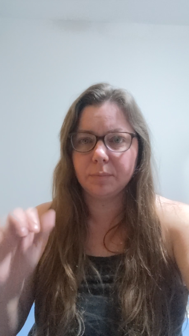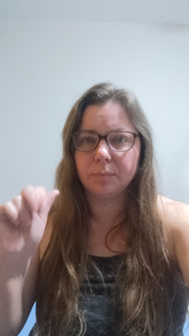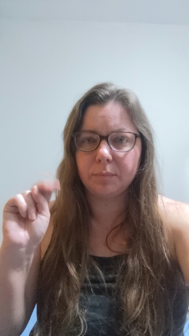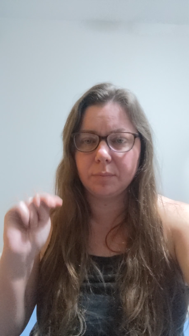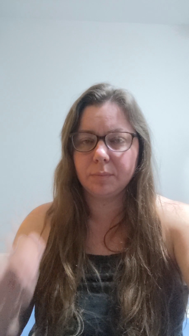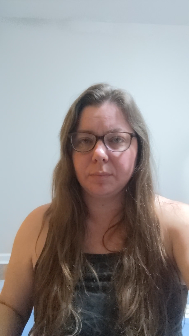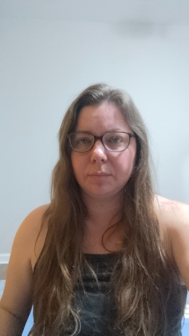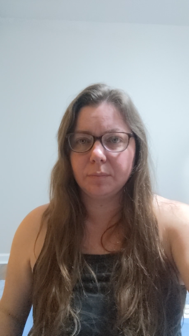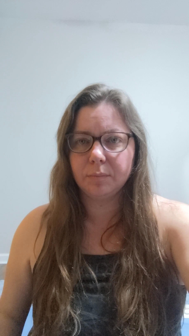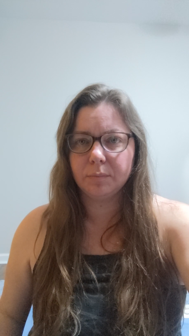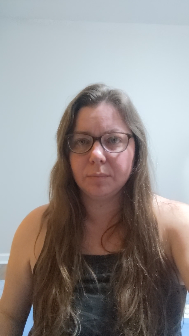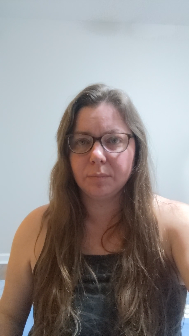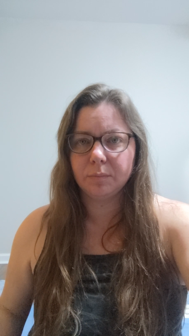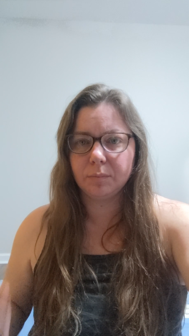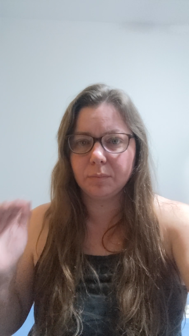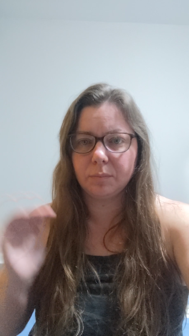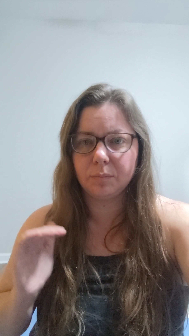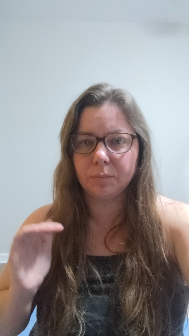little